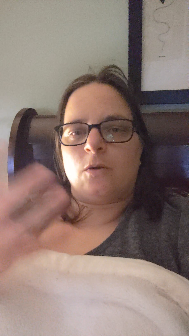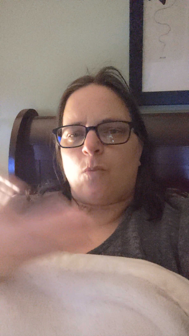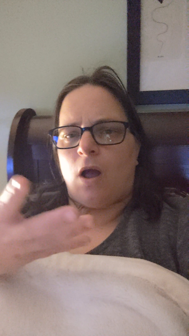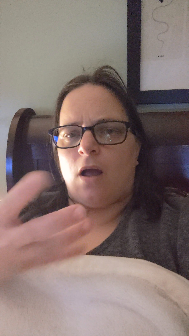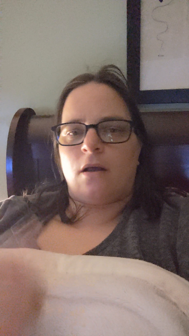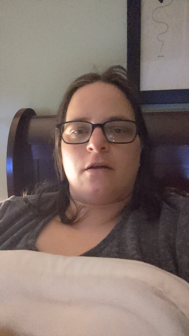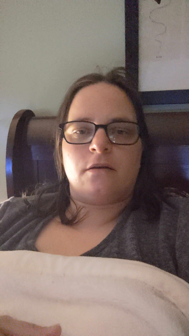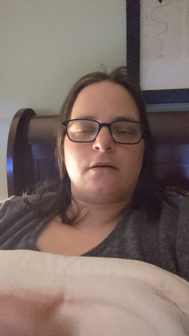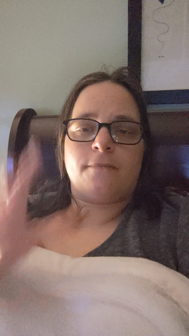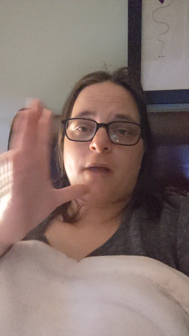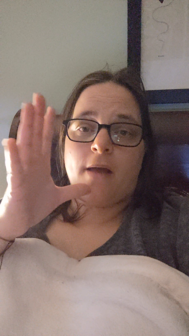mommy